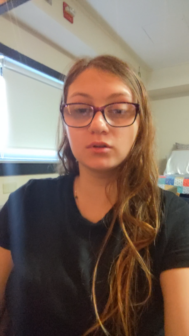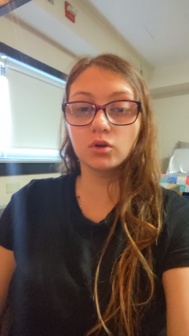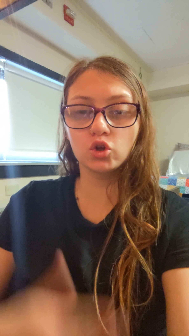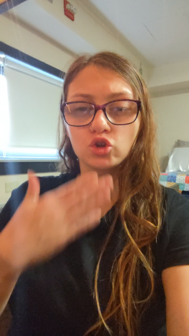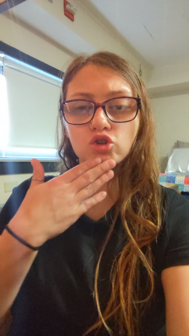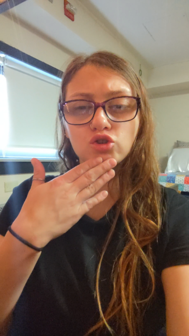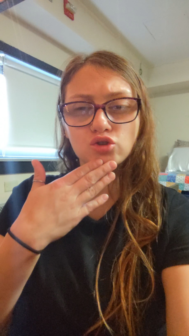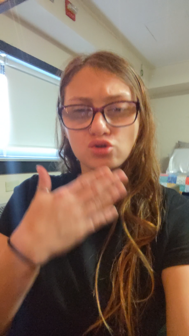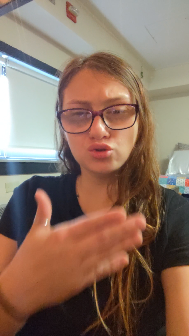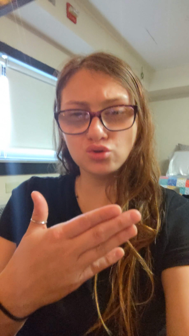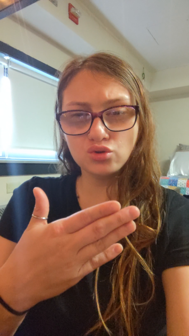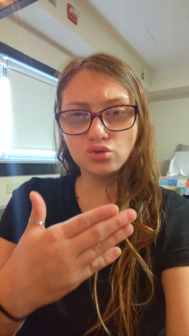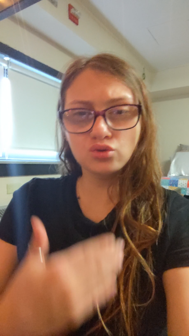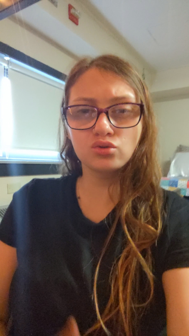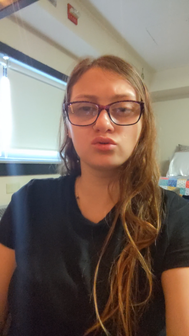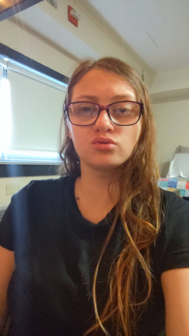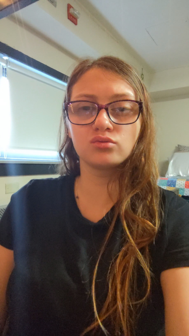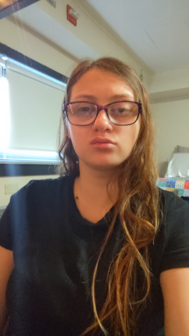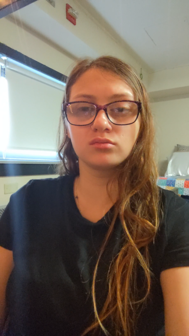good